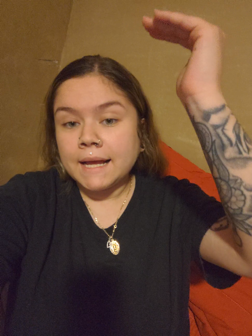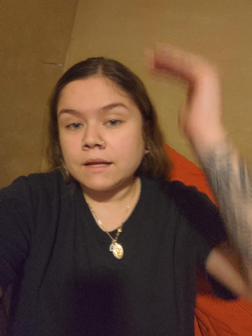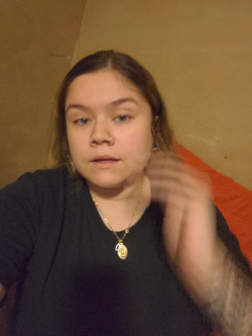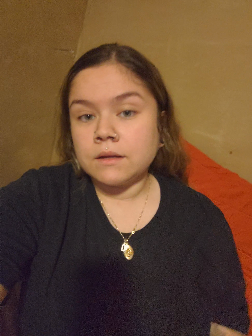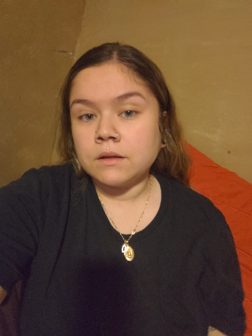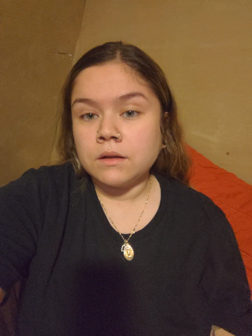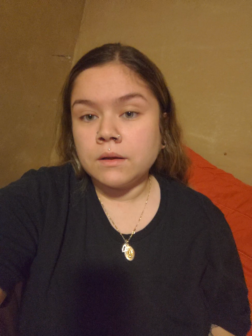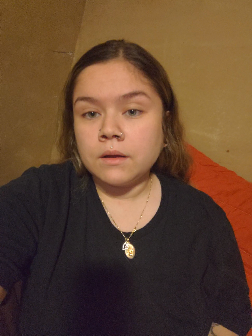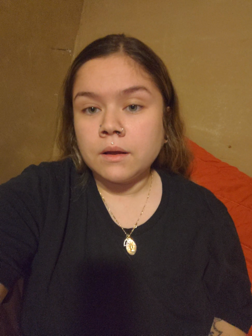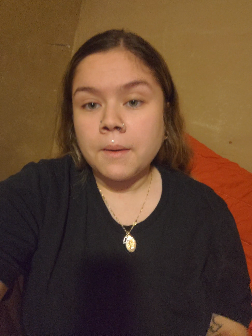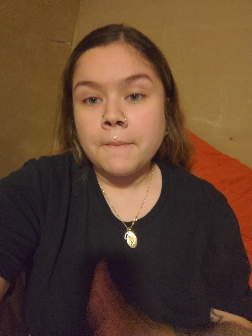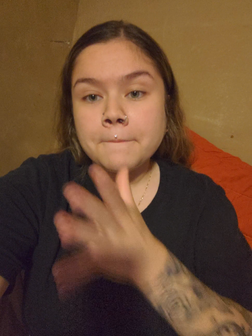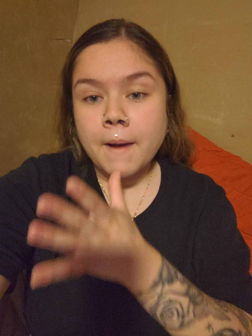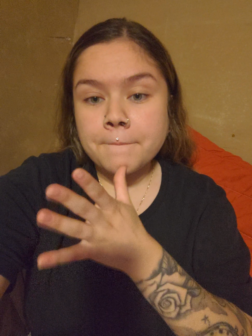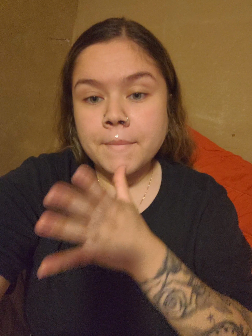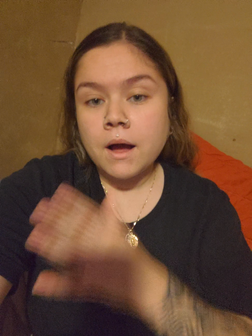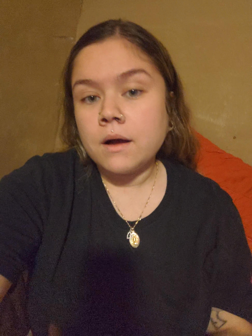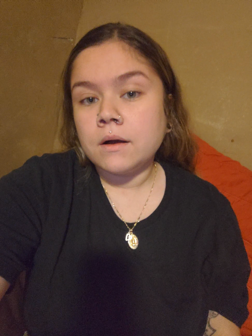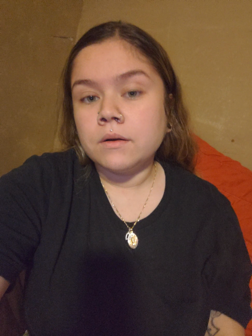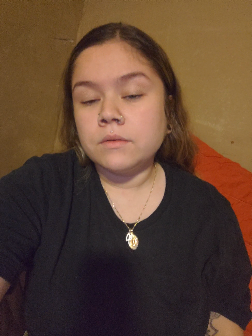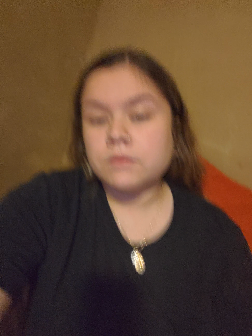mommy